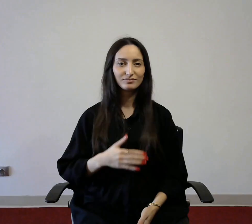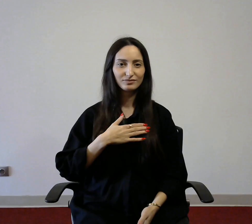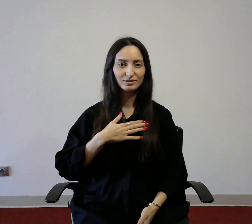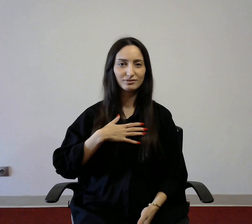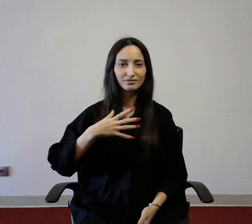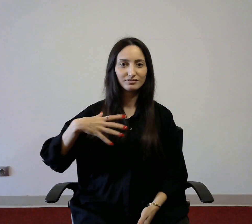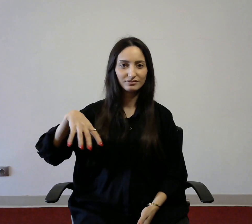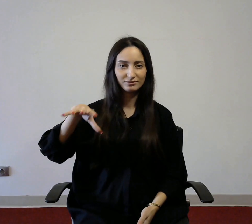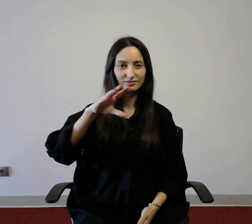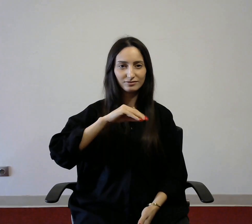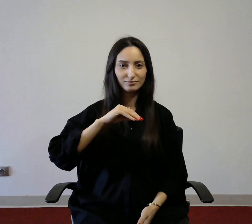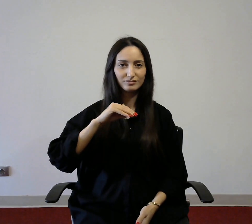biz